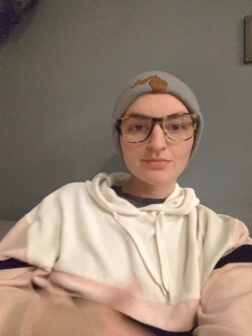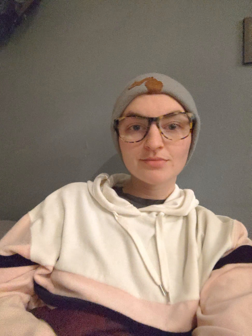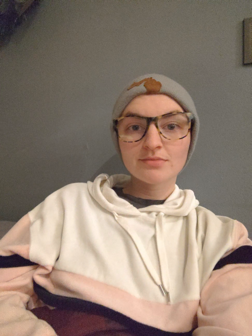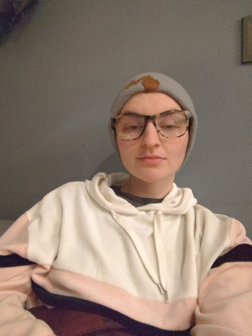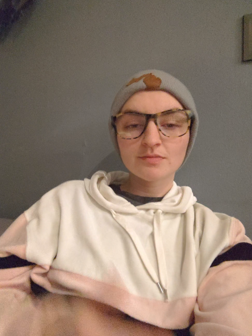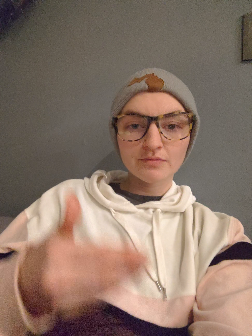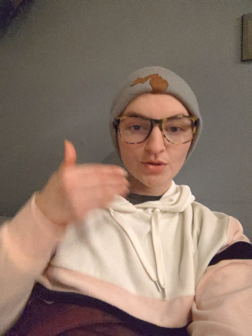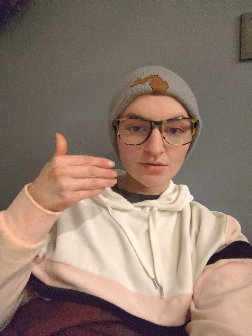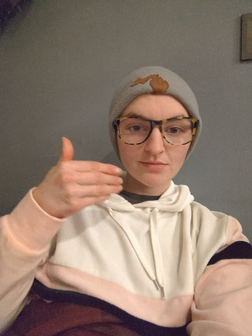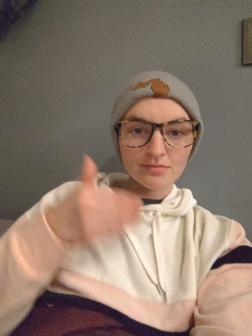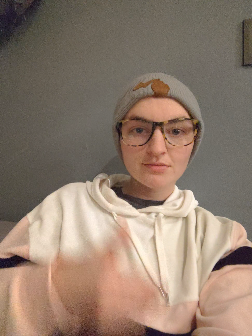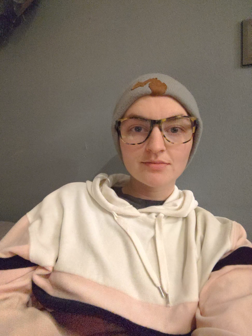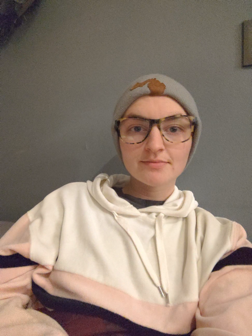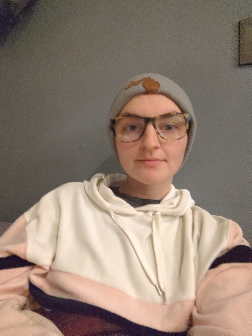before